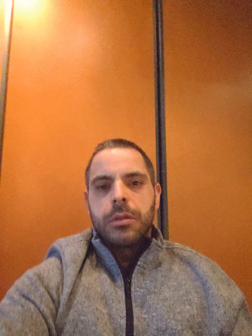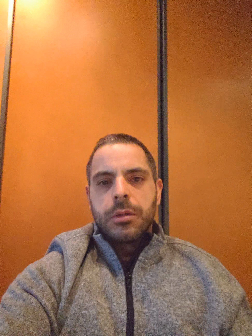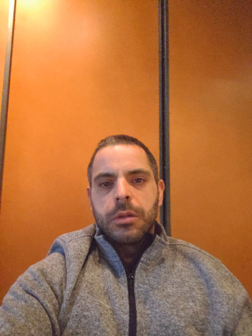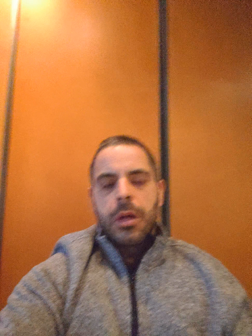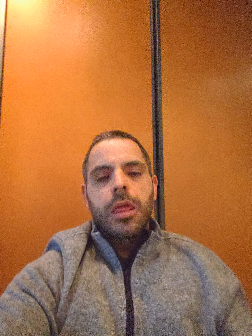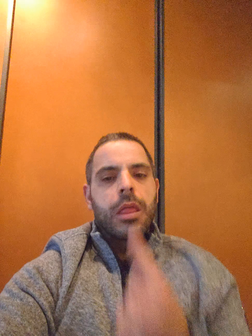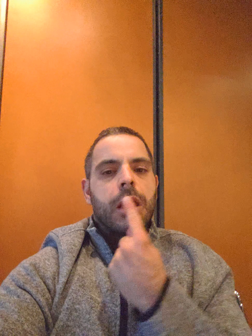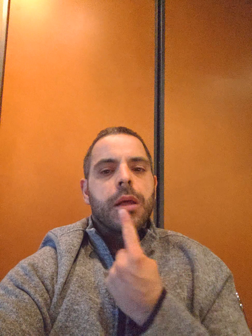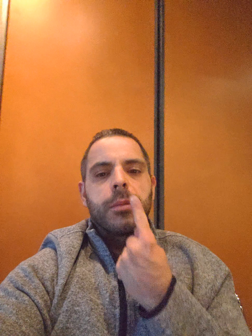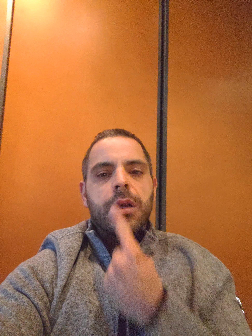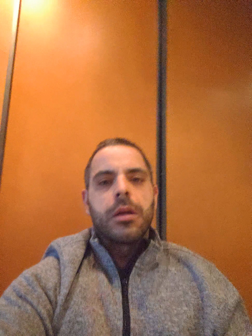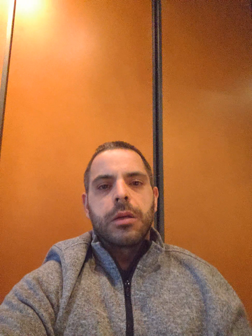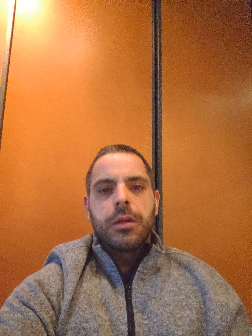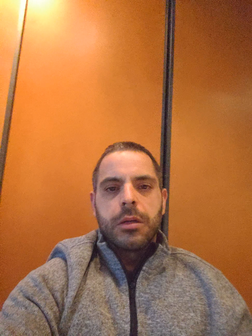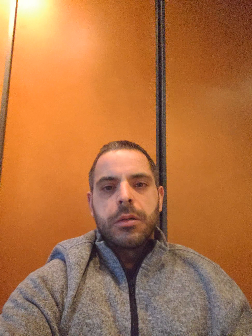lips